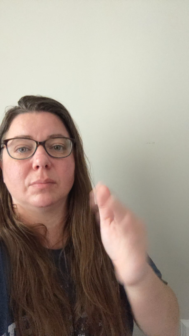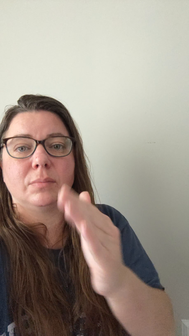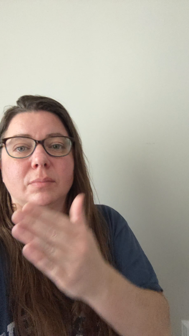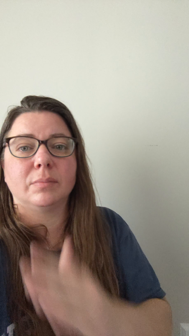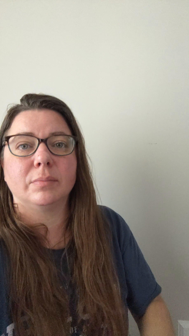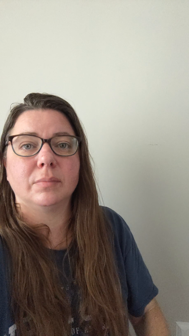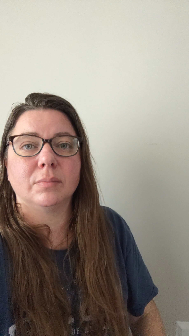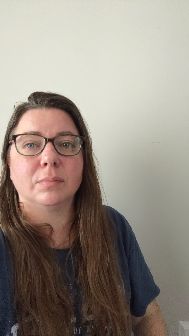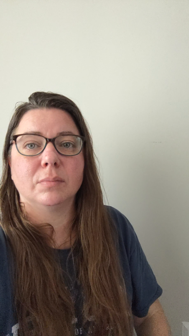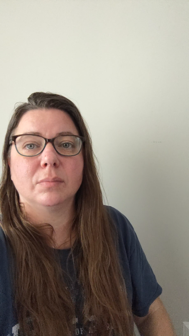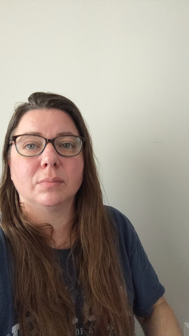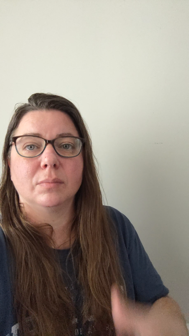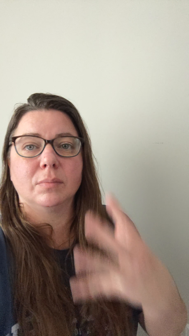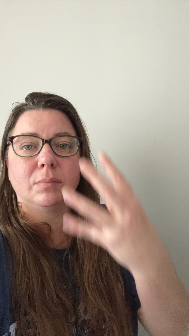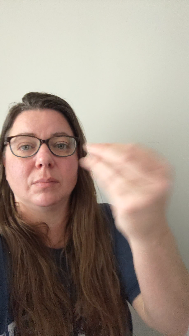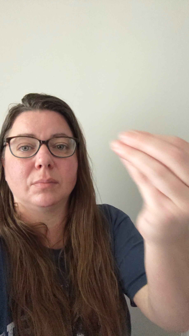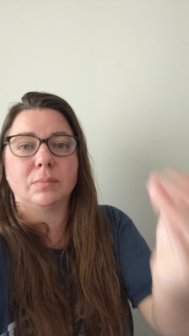going to